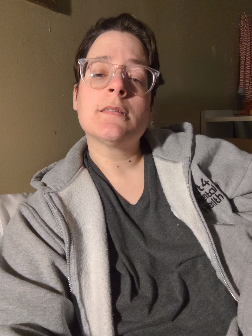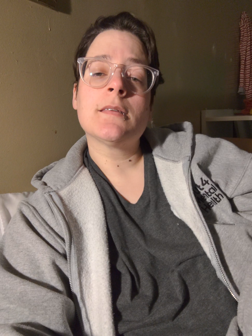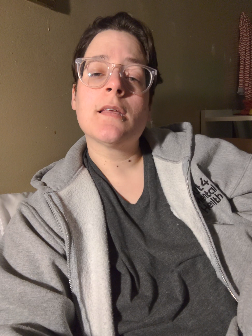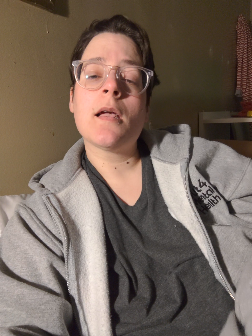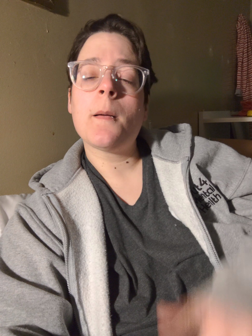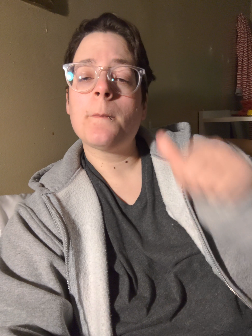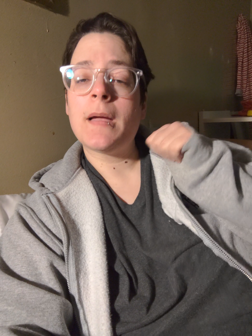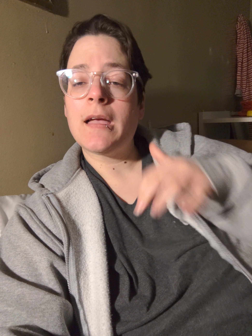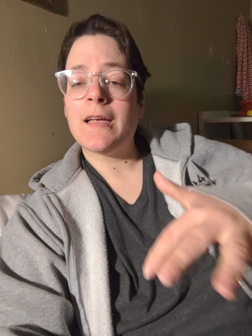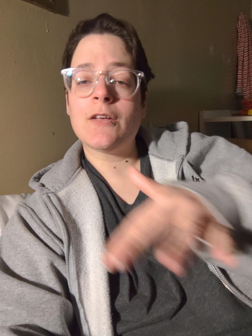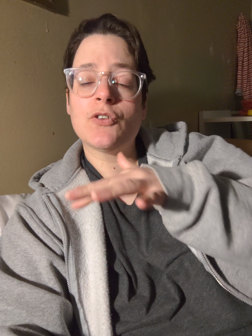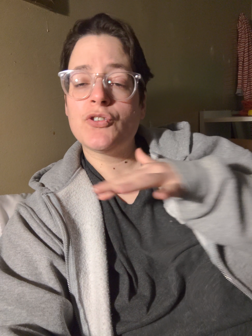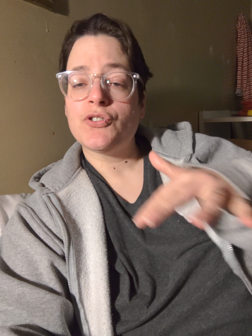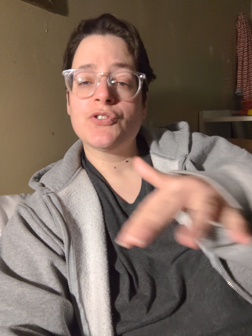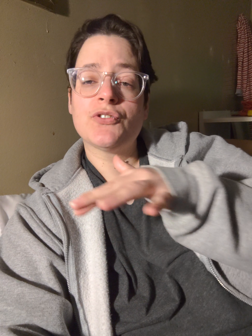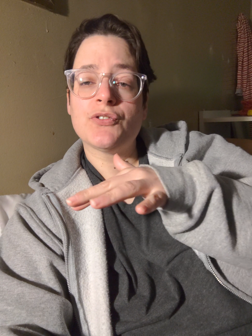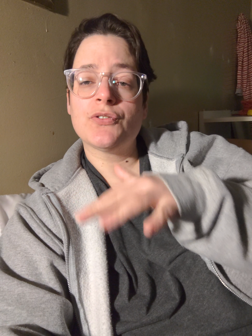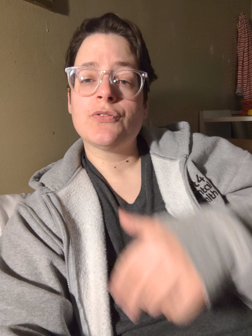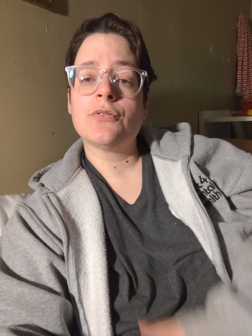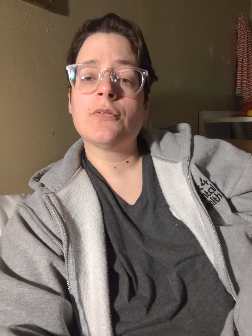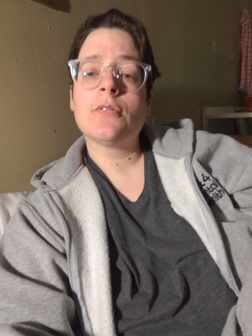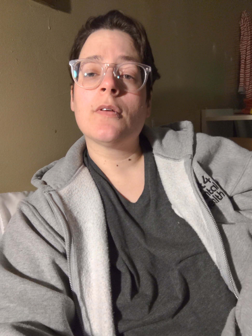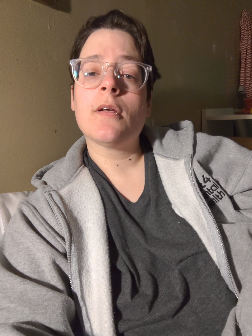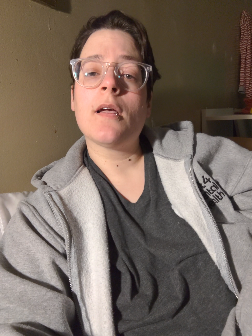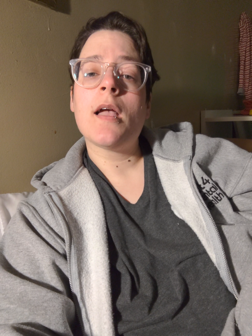backyard